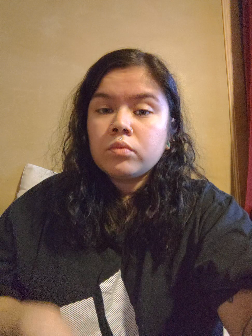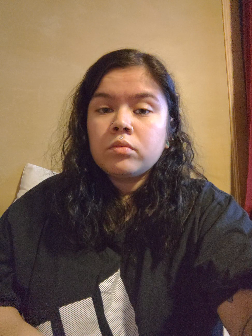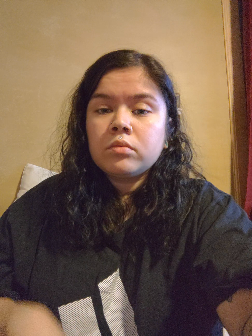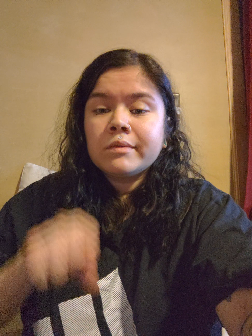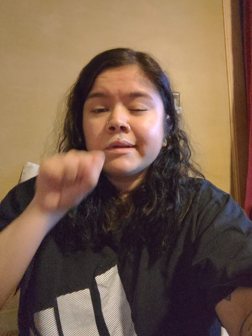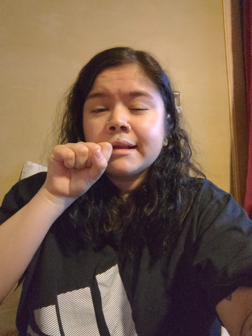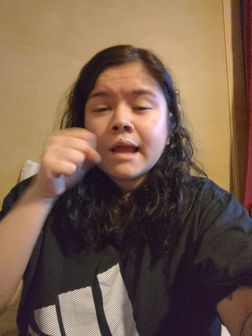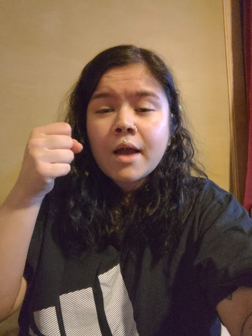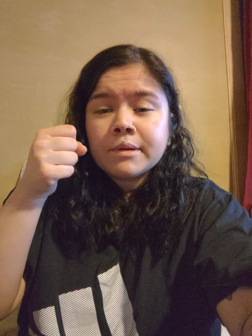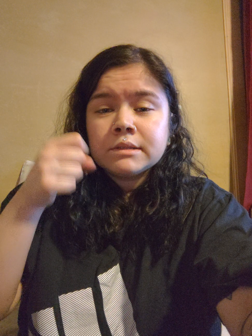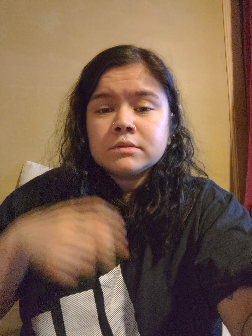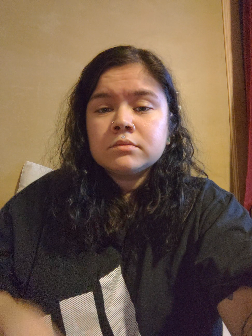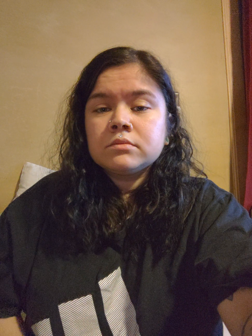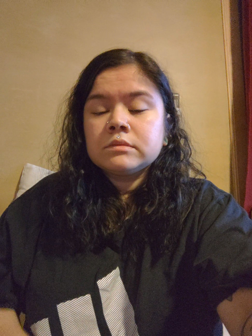carrot